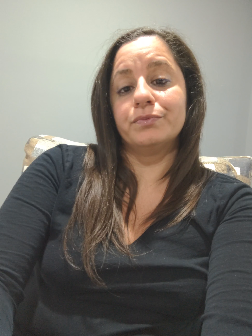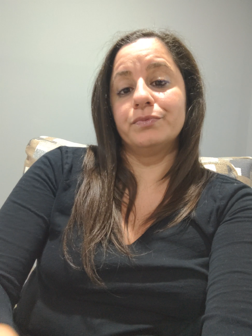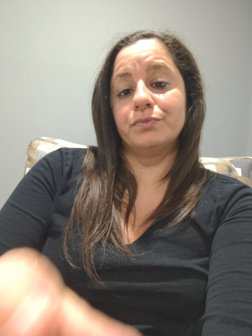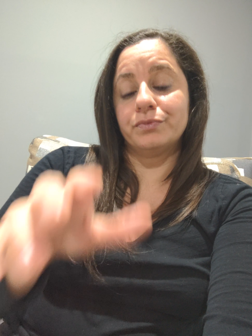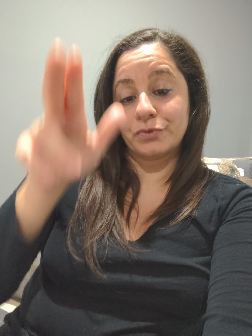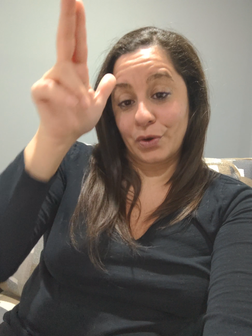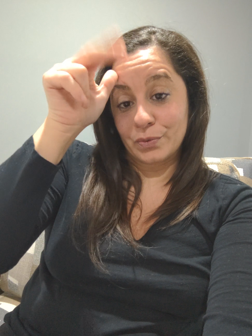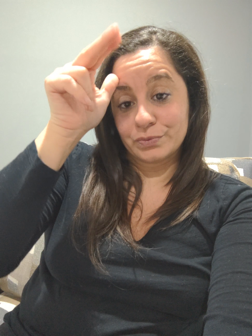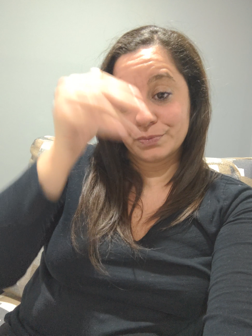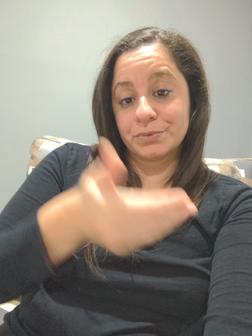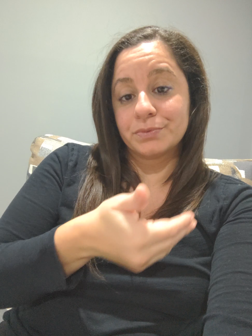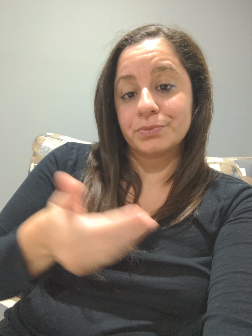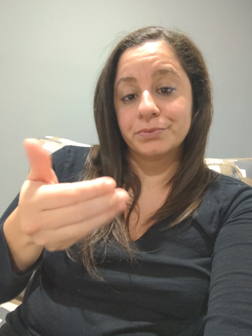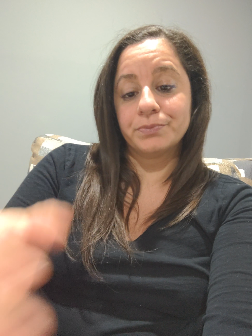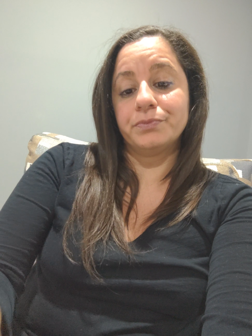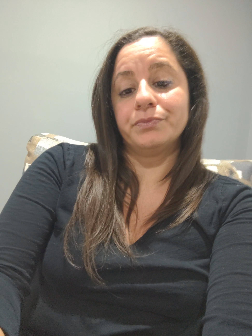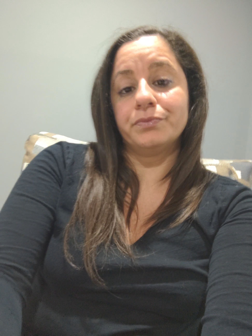donkey